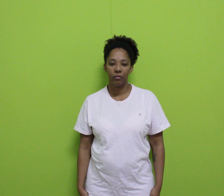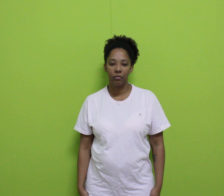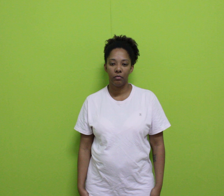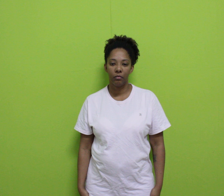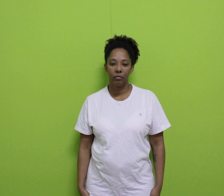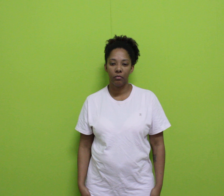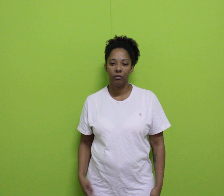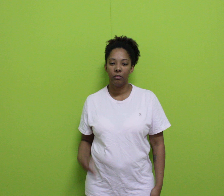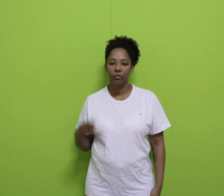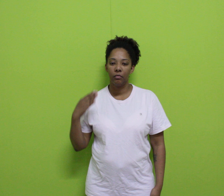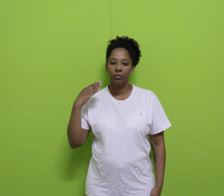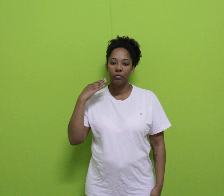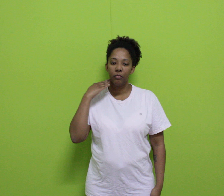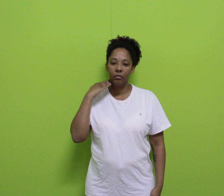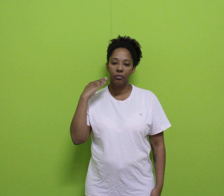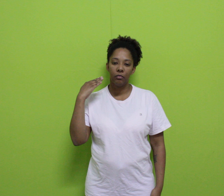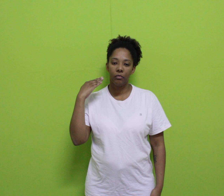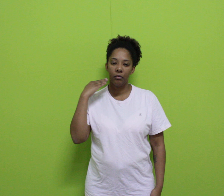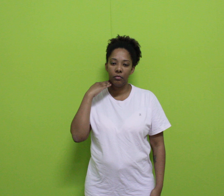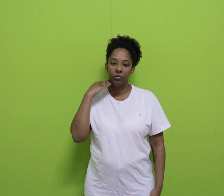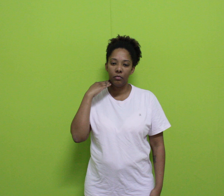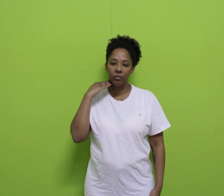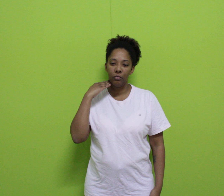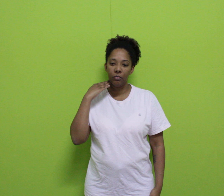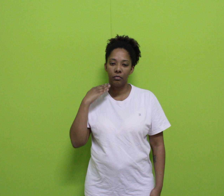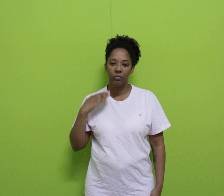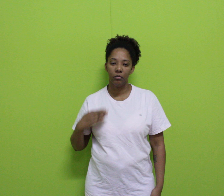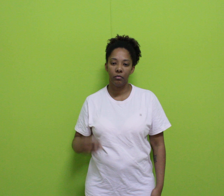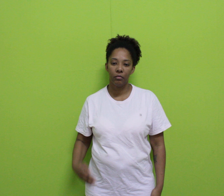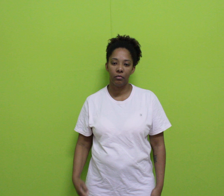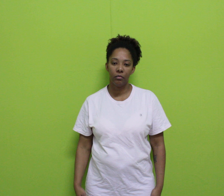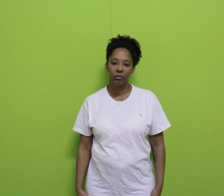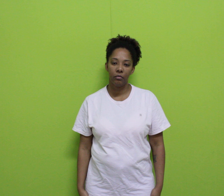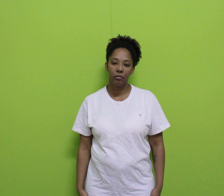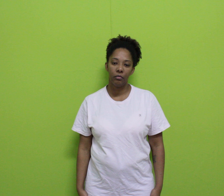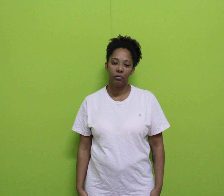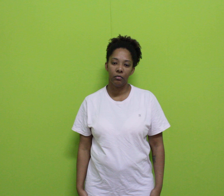banco